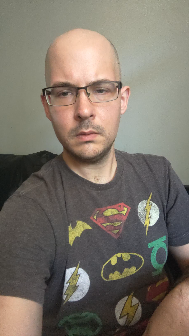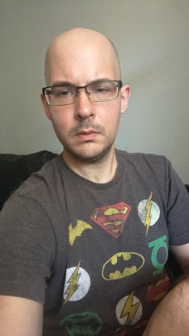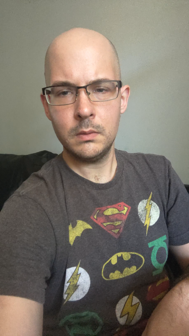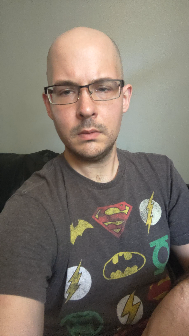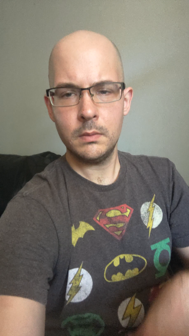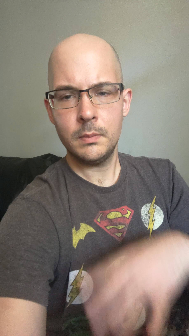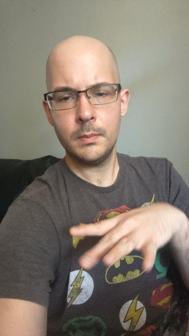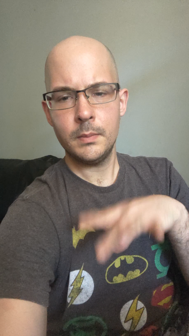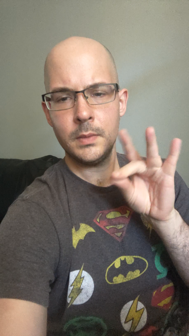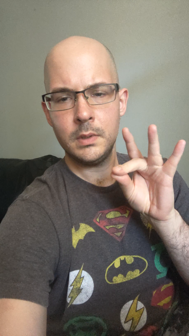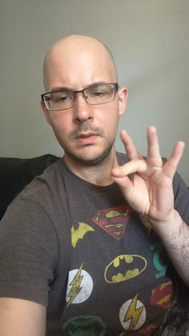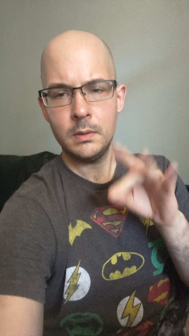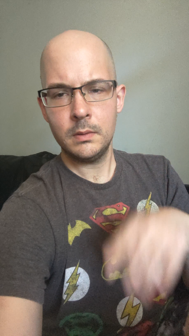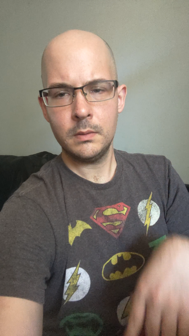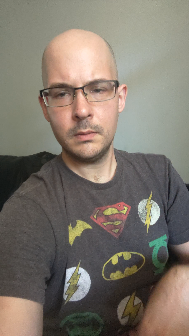pick